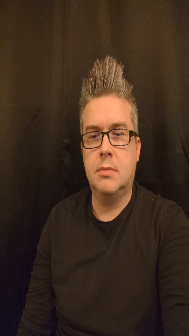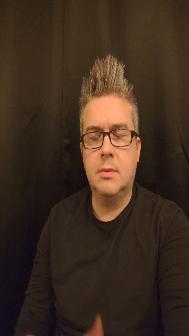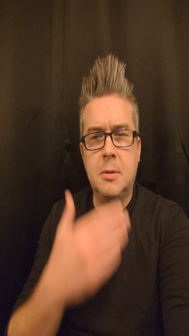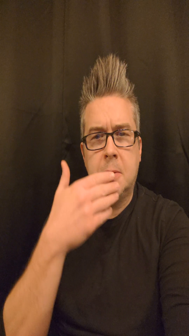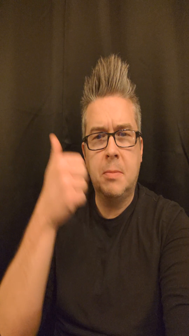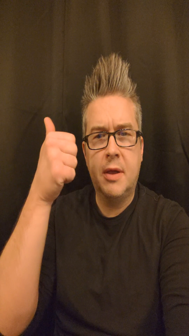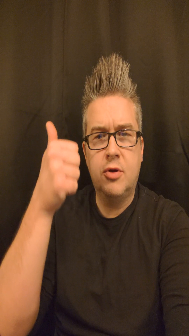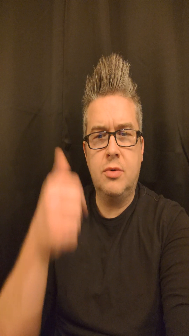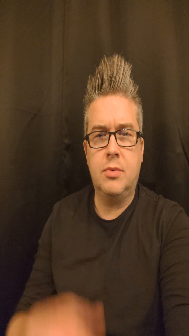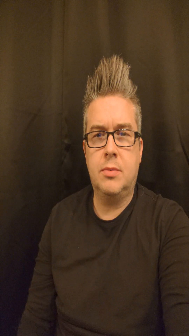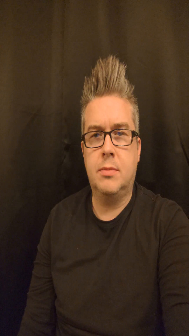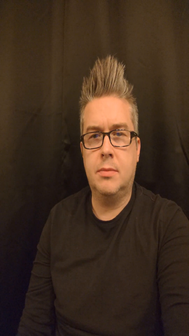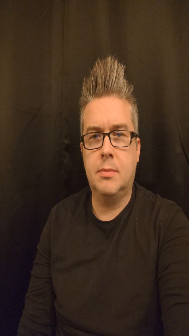better